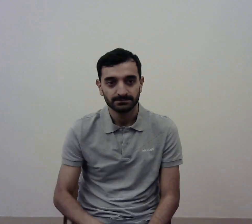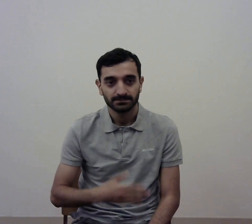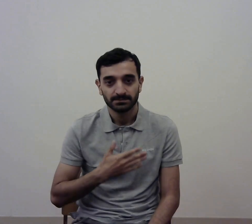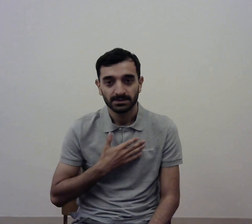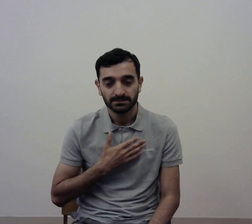mən